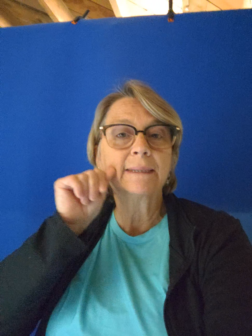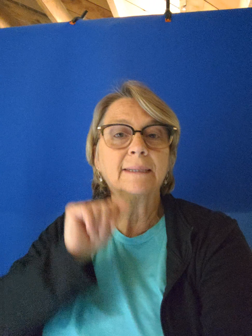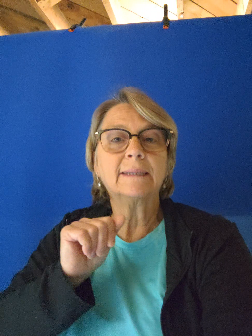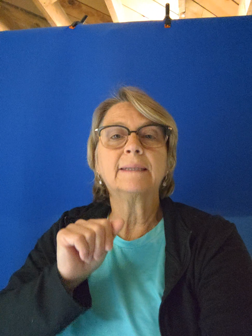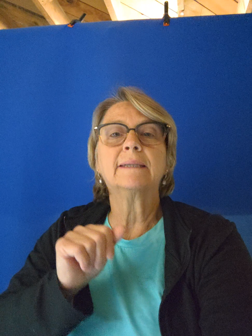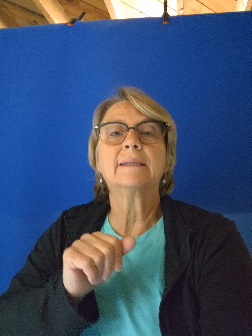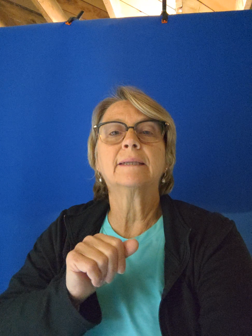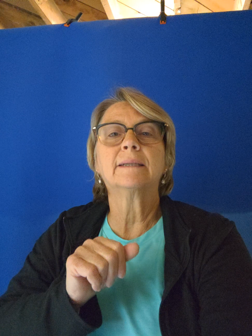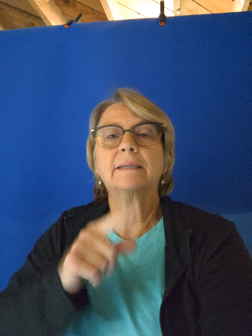aunt